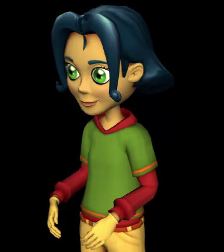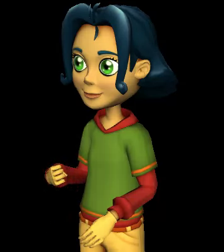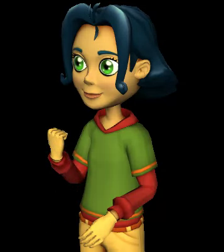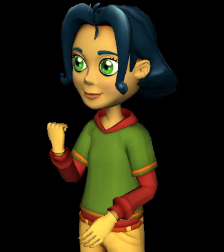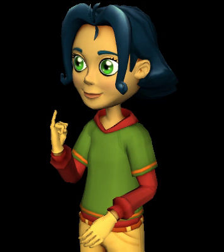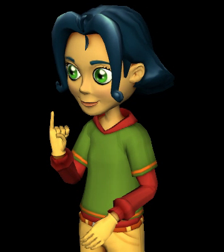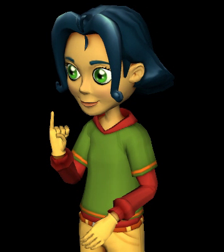إذا